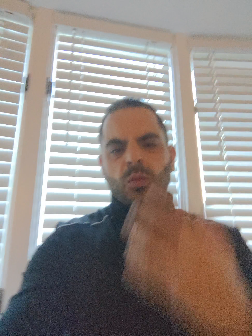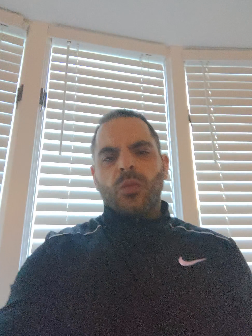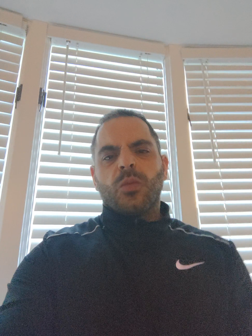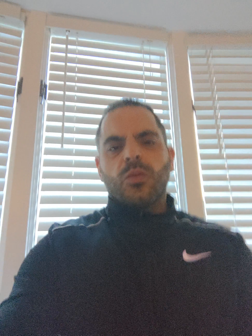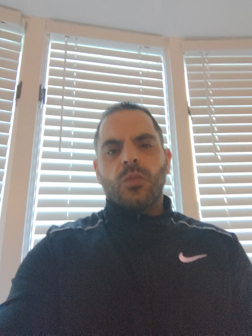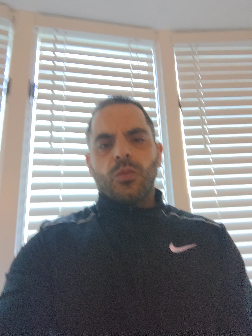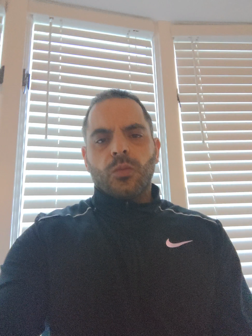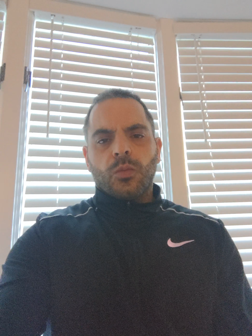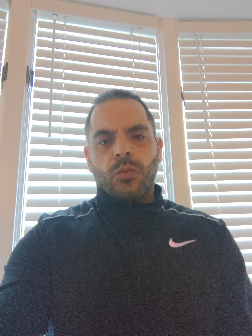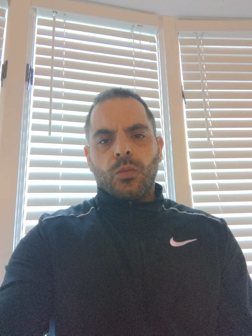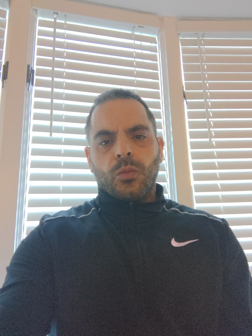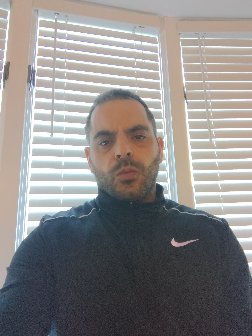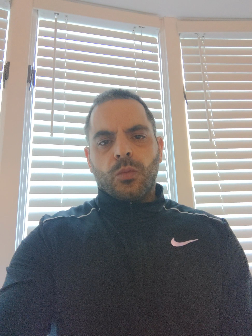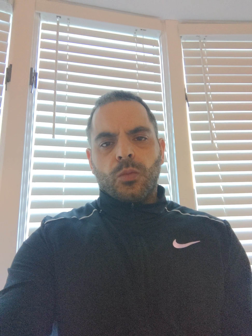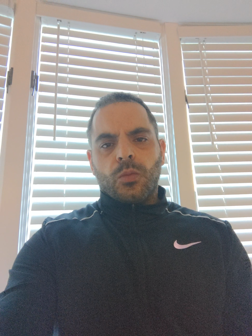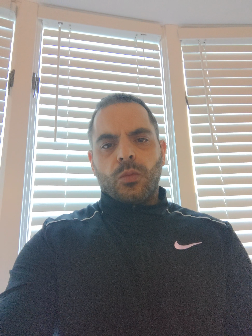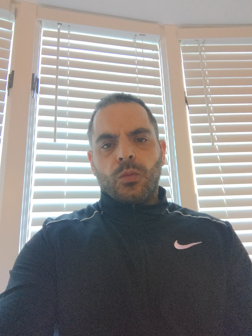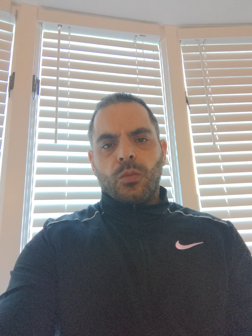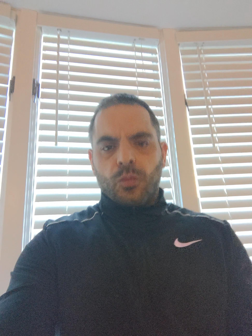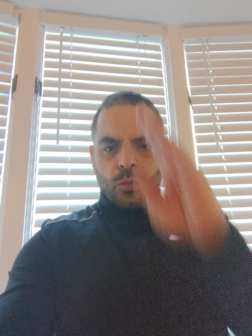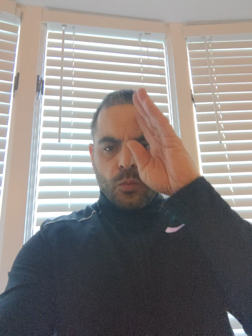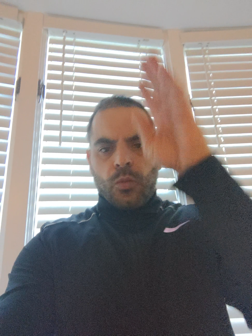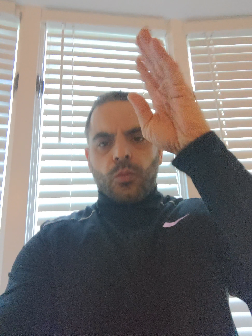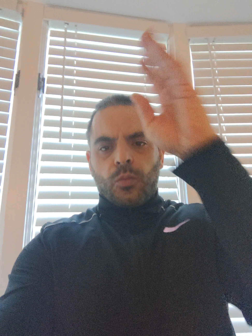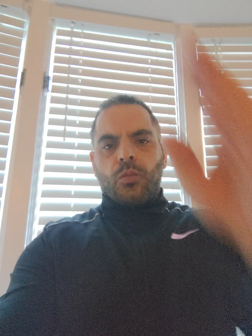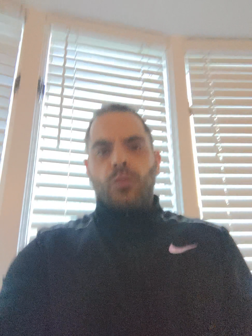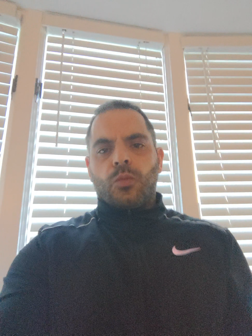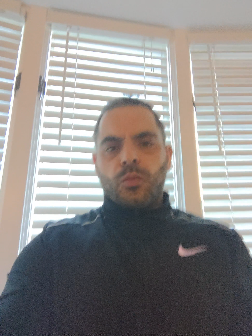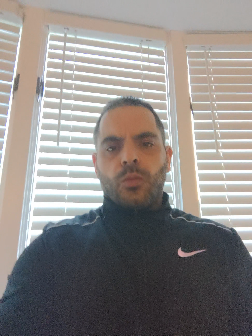pretend